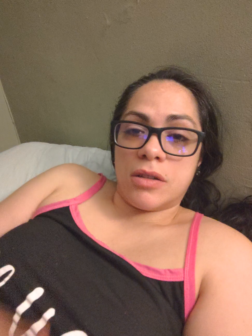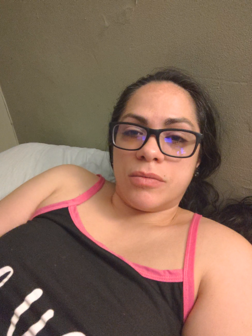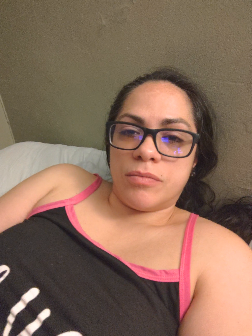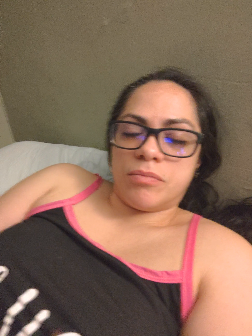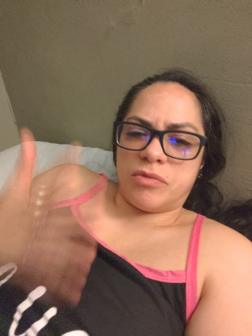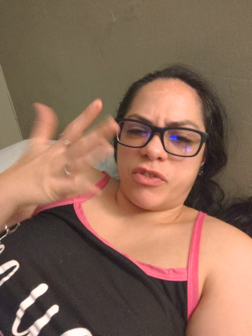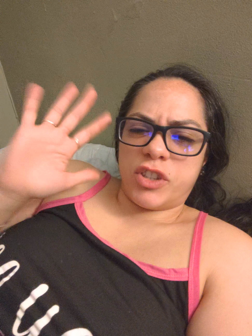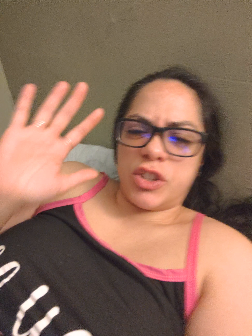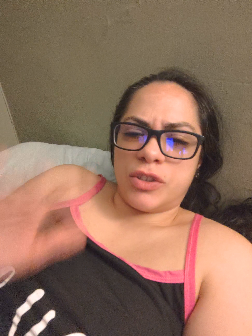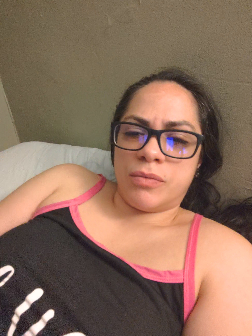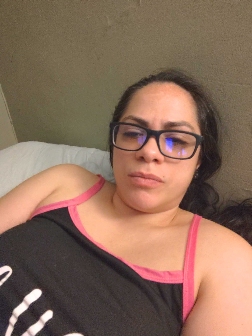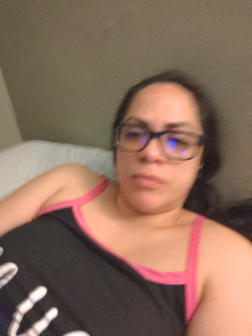finish